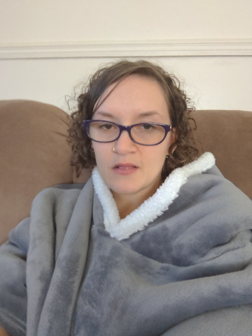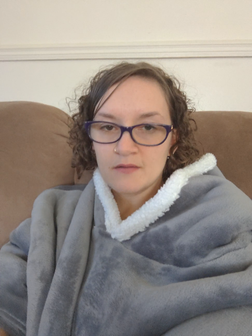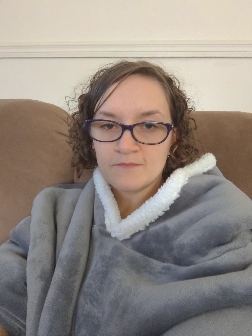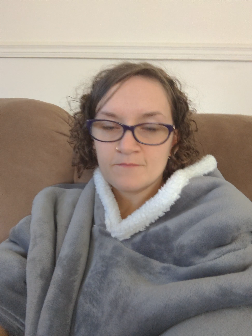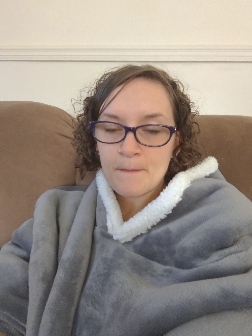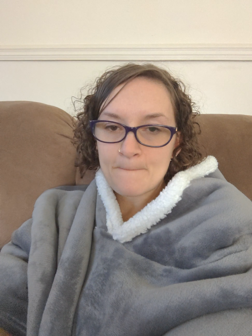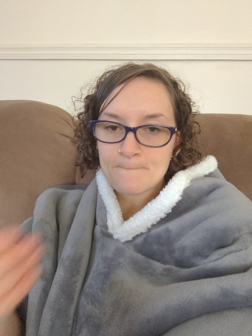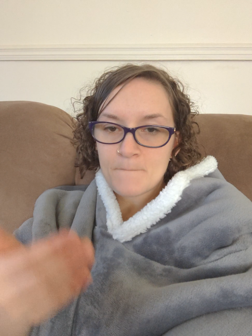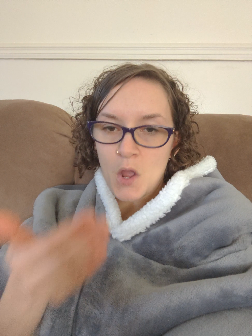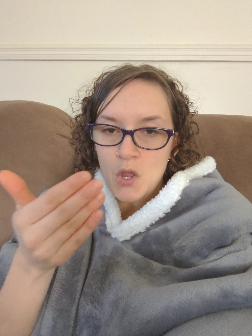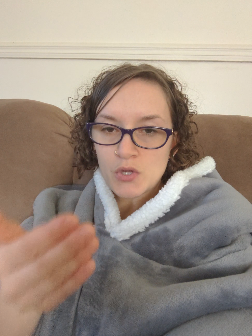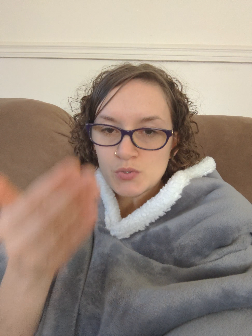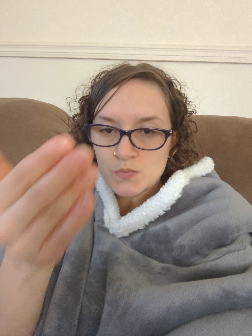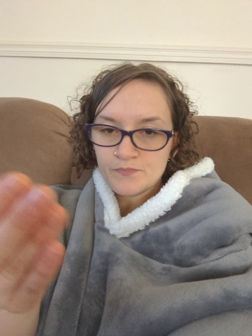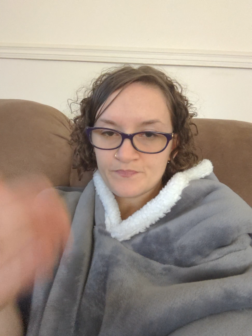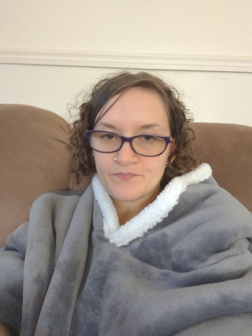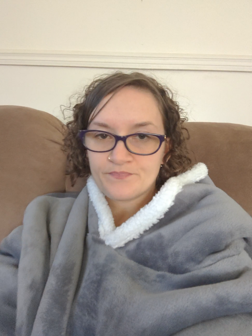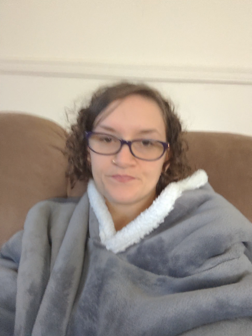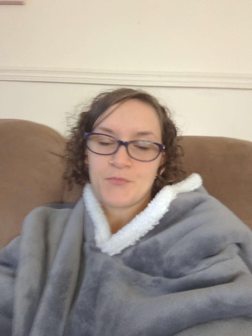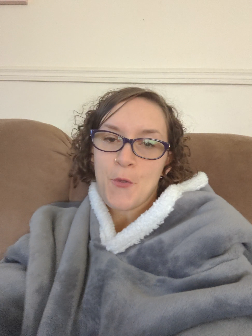boat